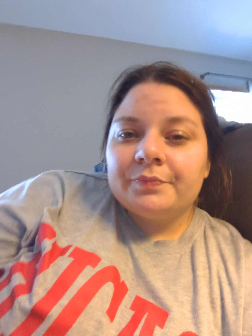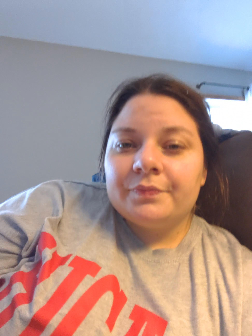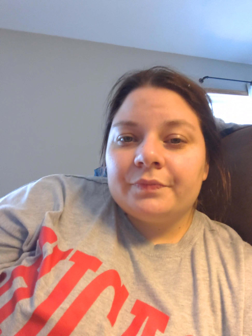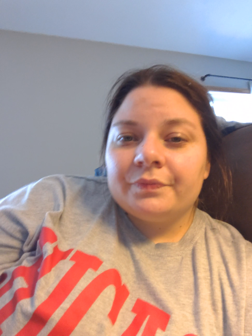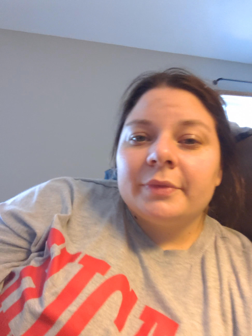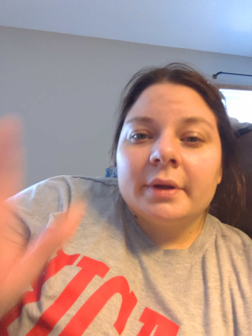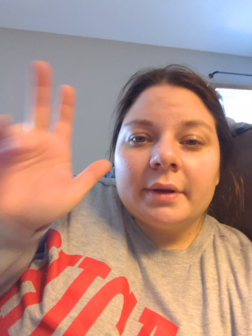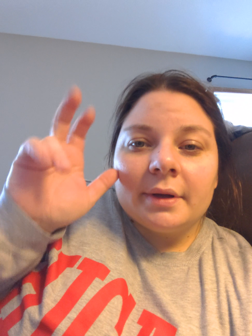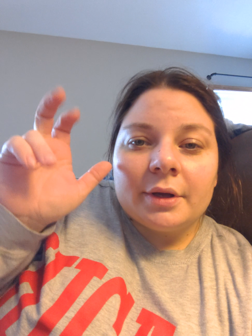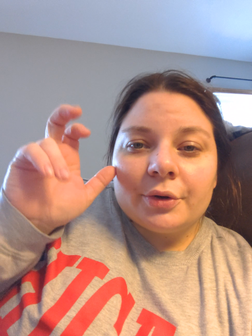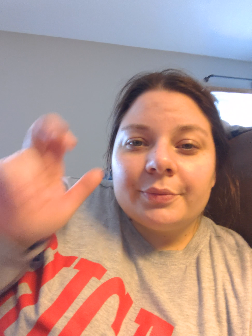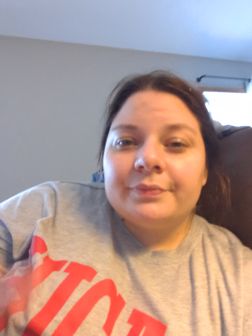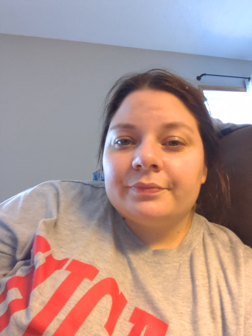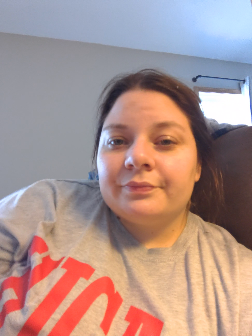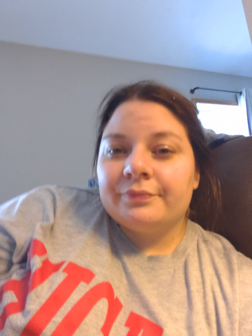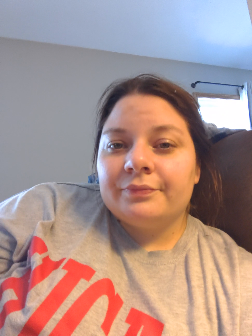hear